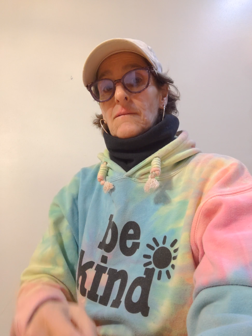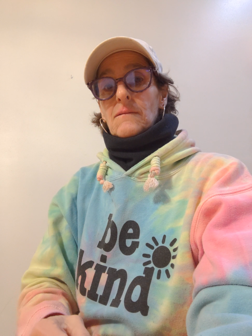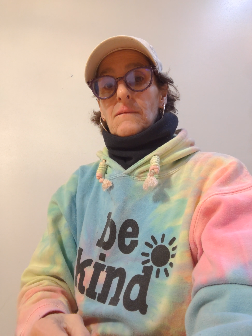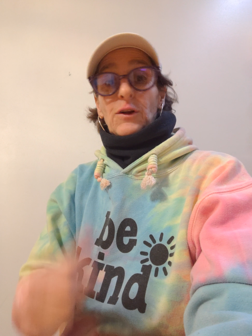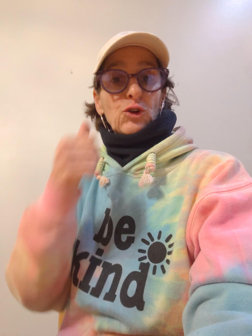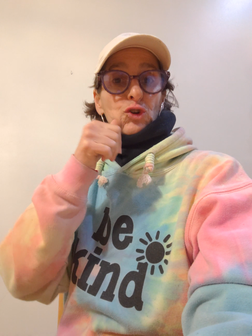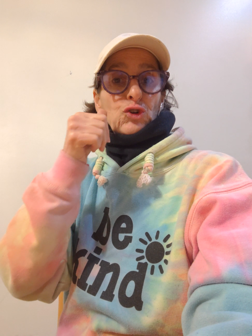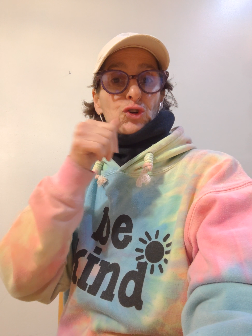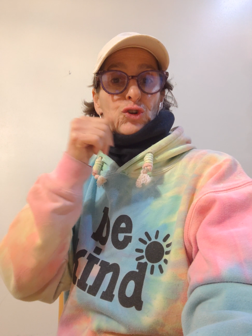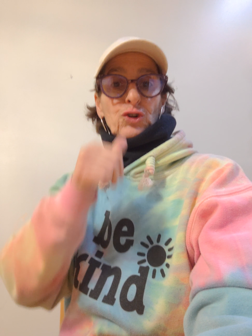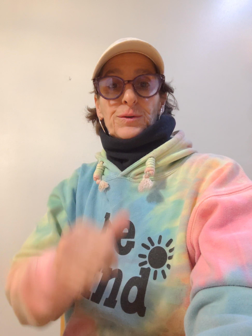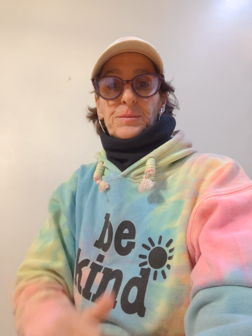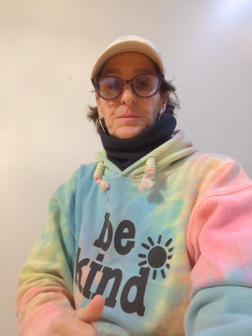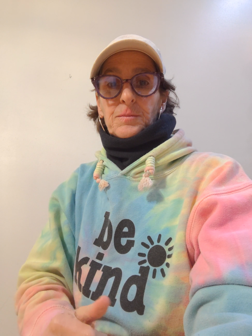girl